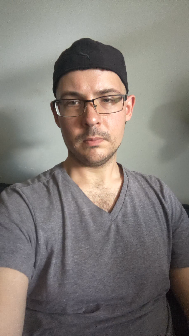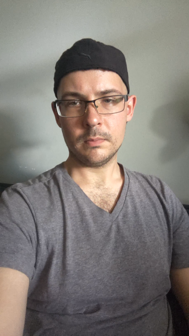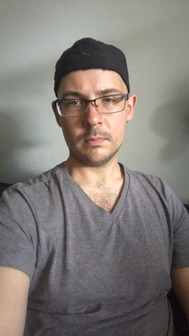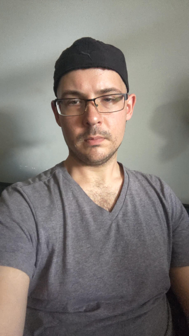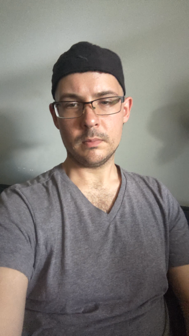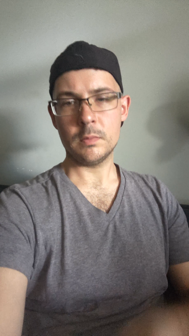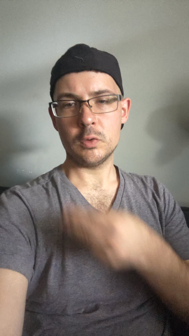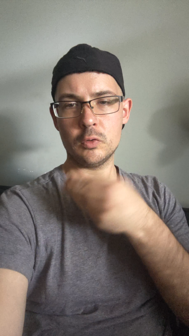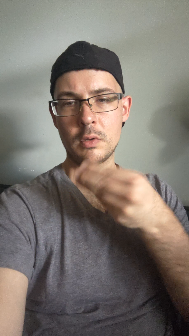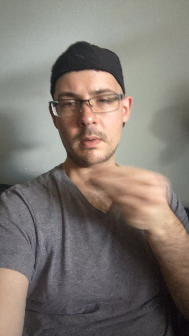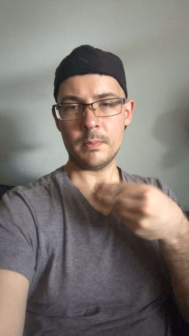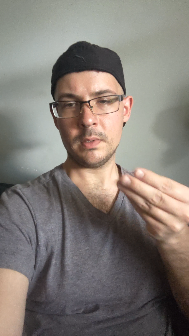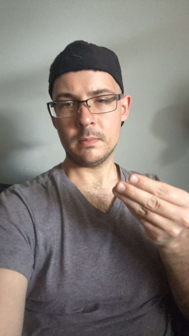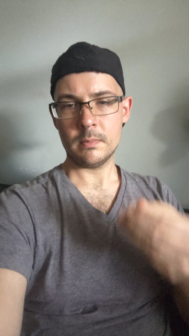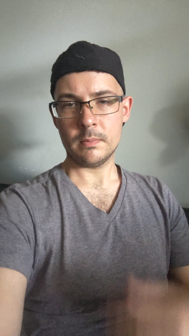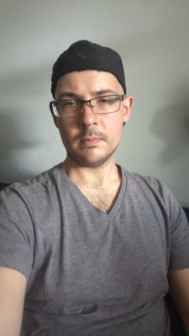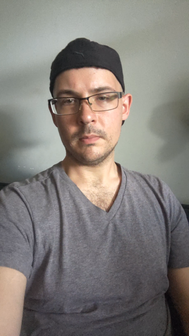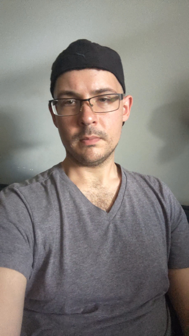shopping